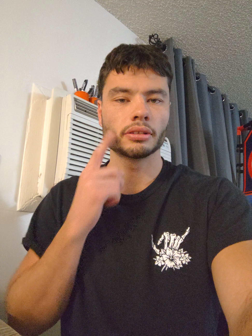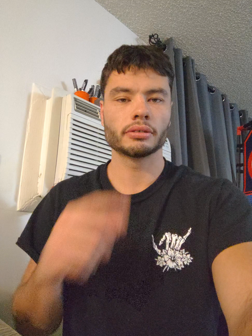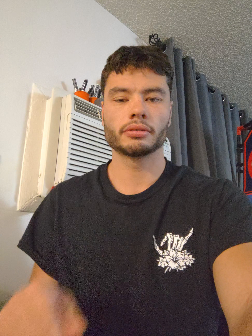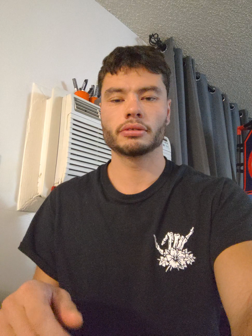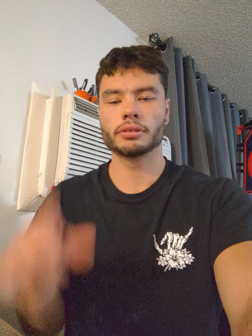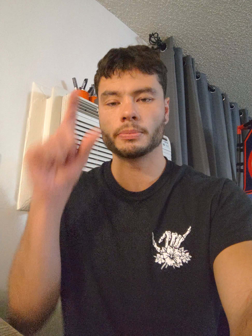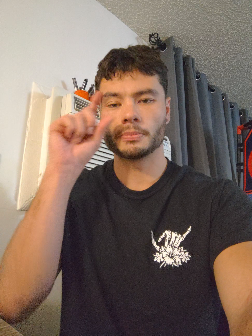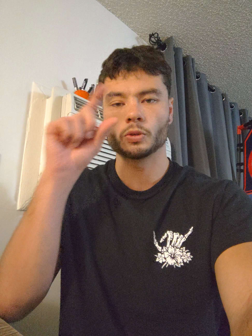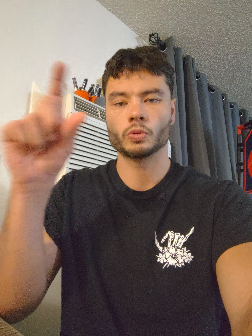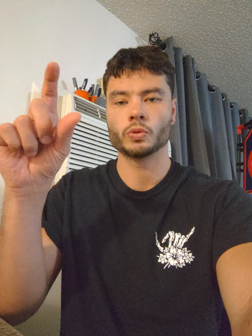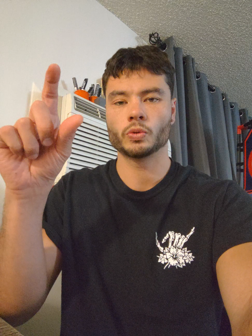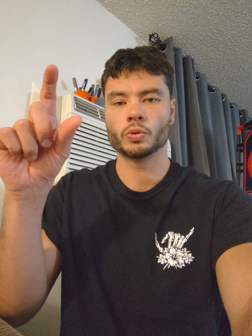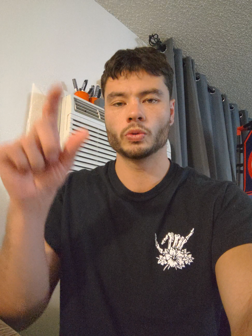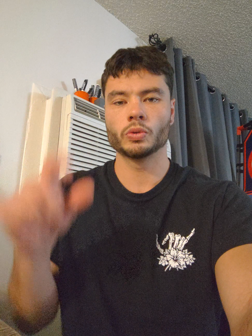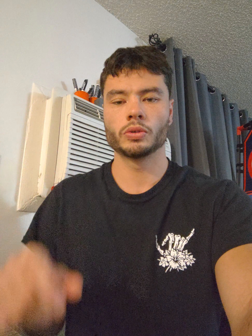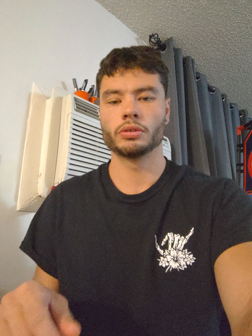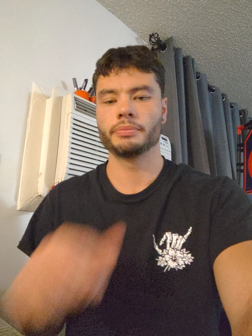moon